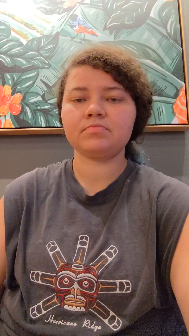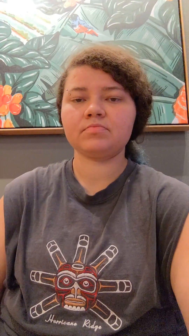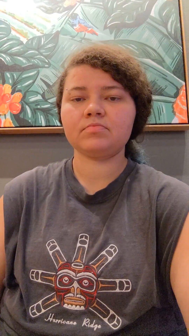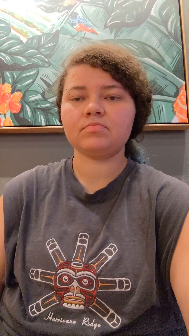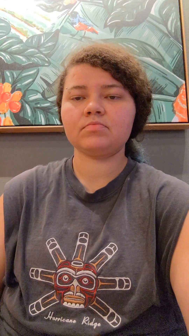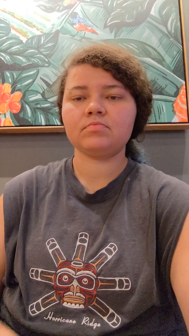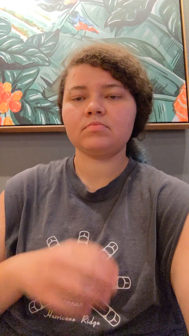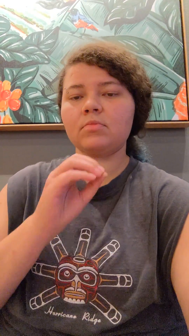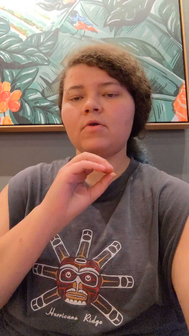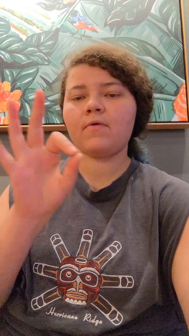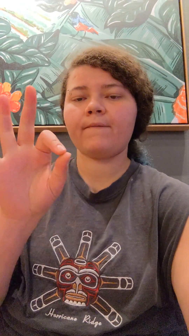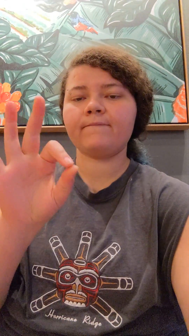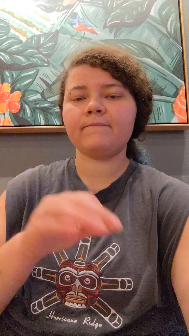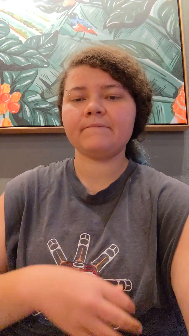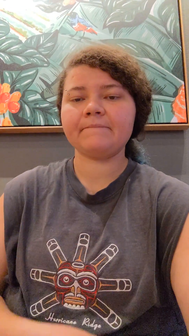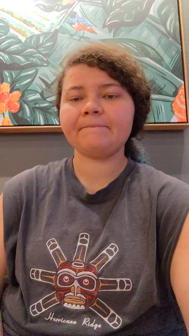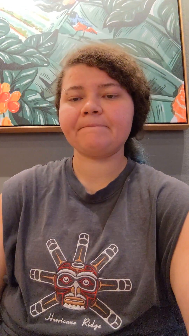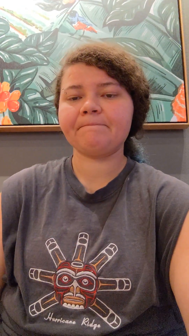off